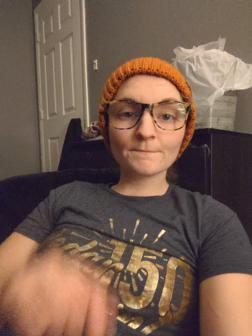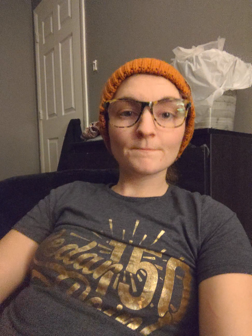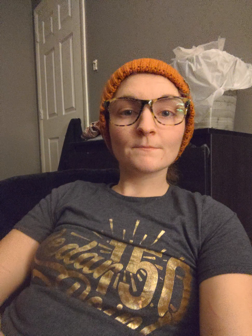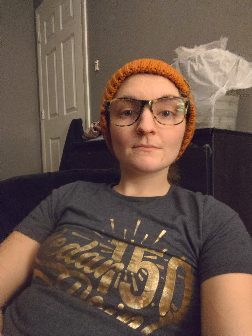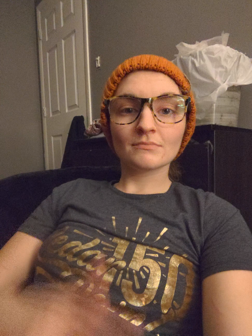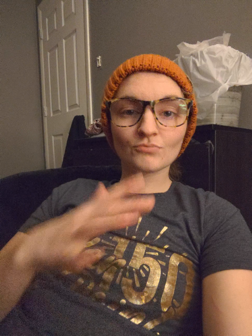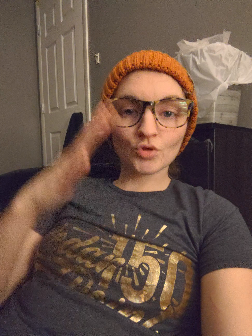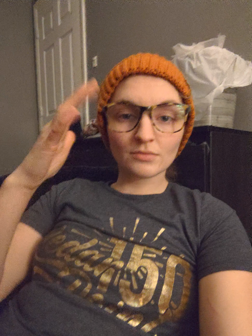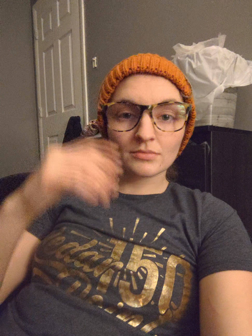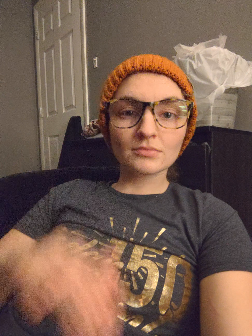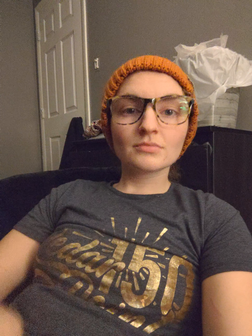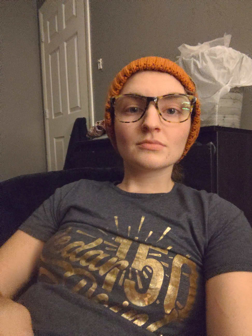helicopter